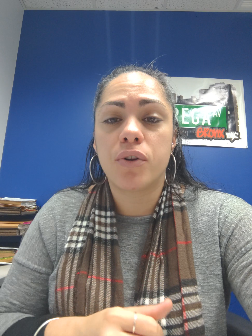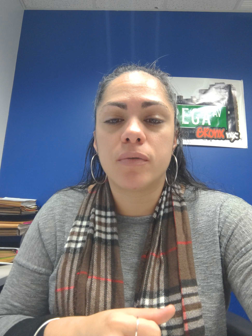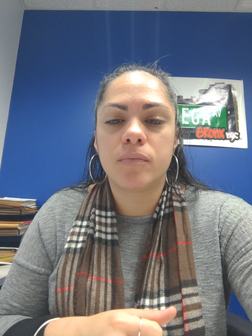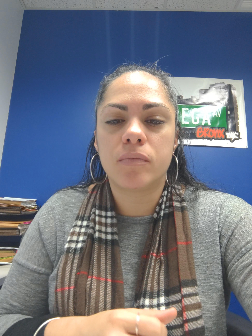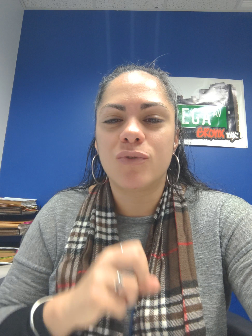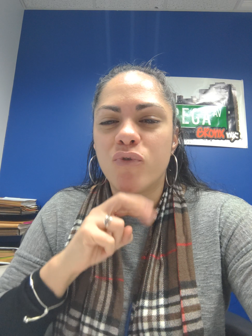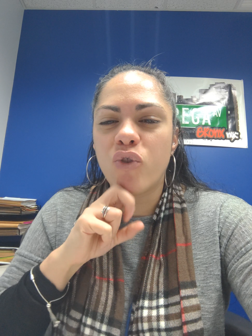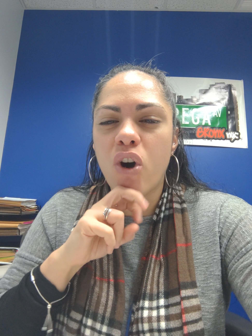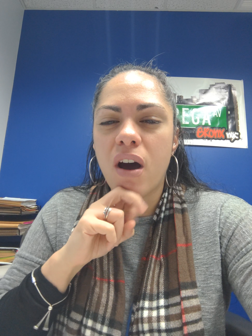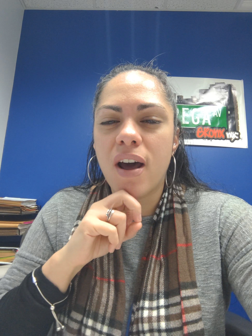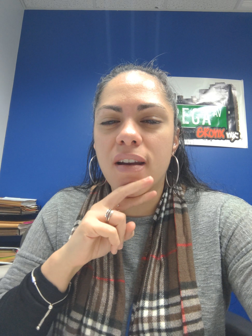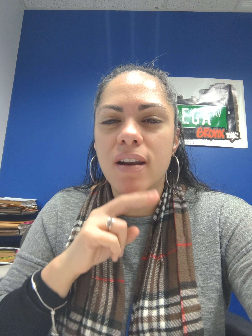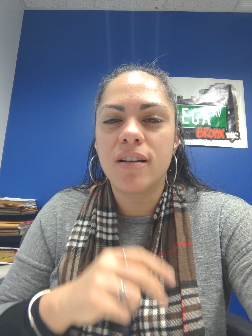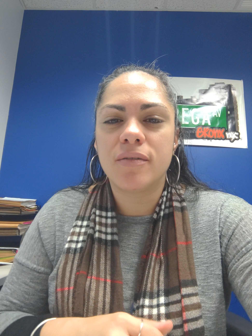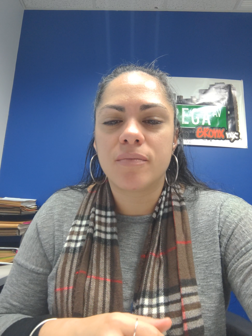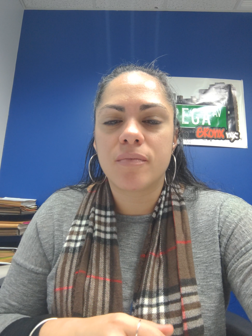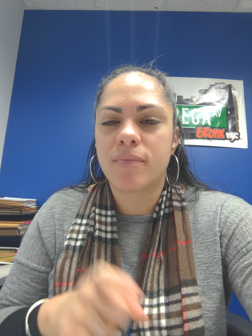frog